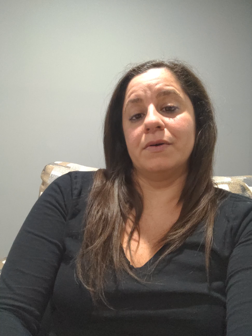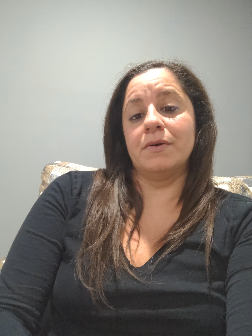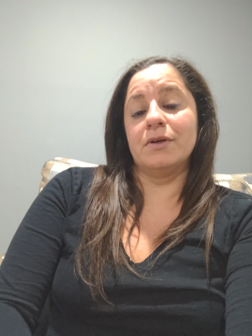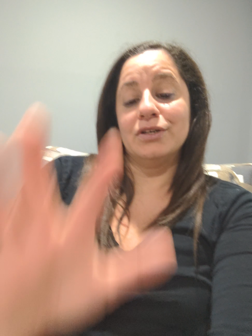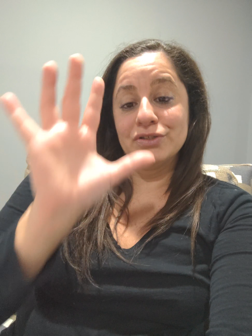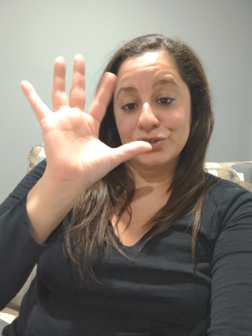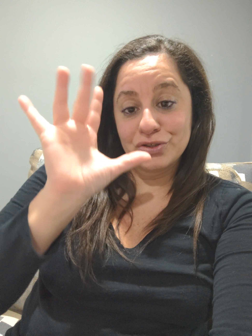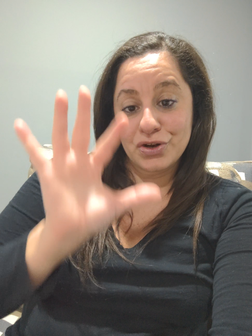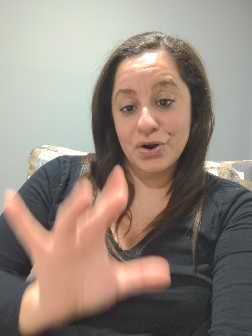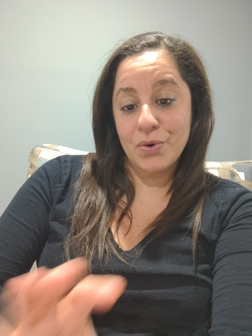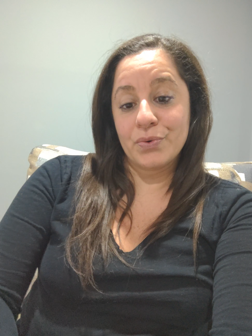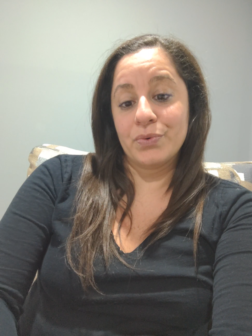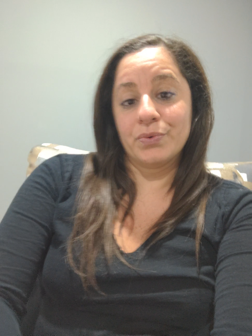snow